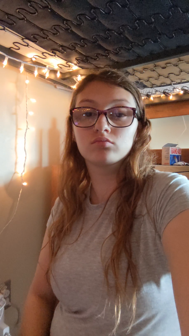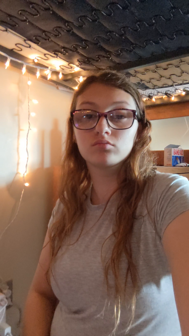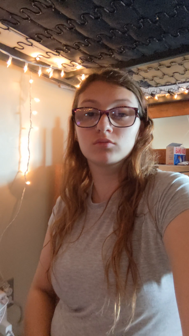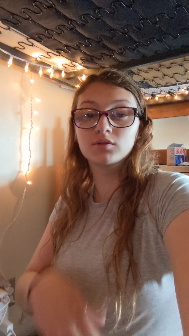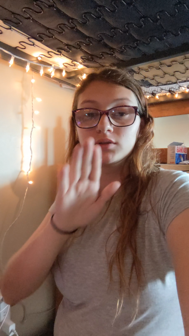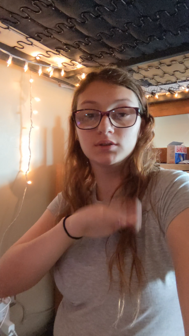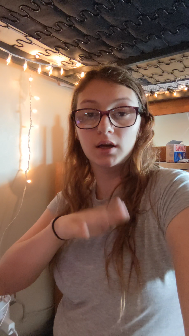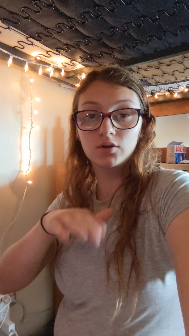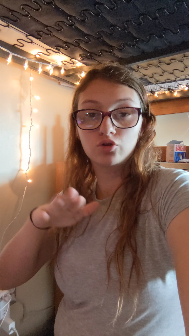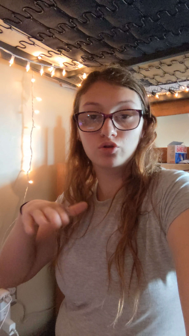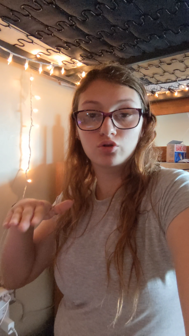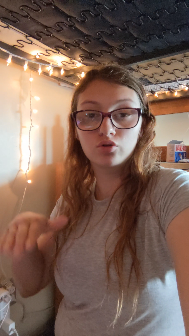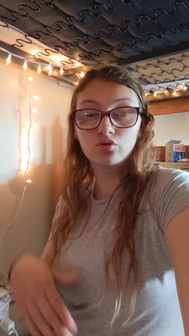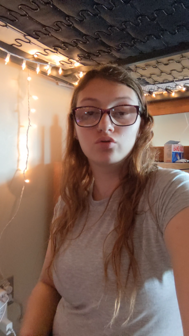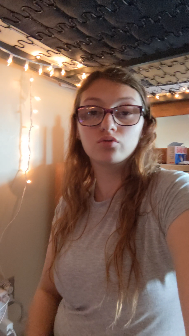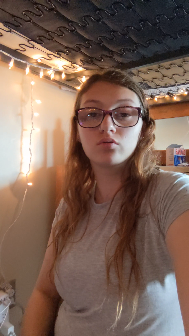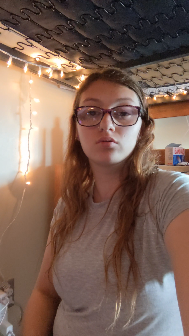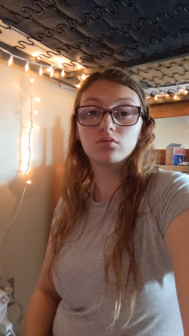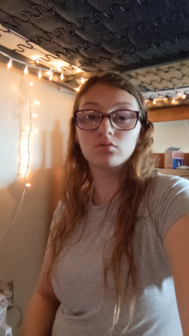children